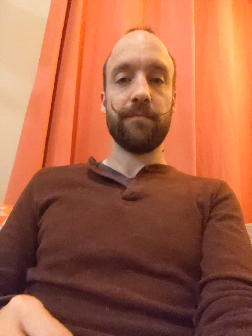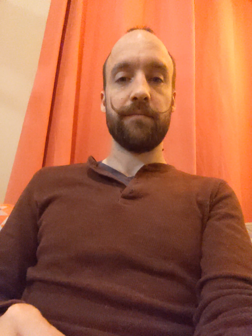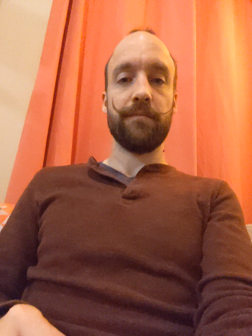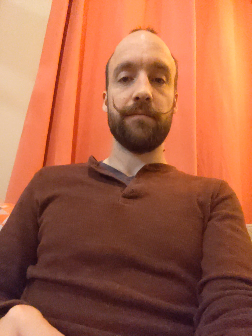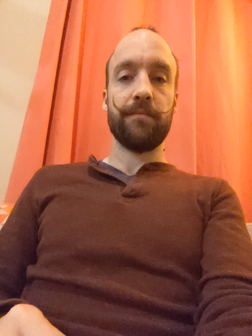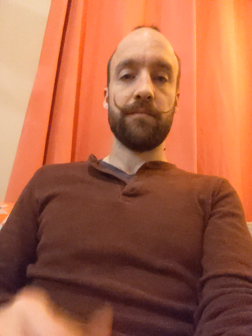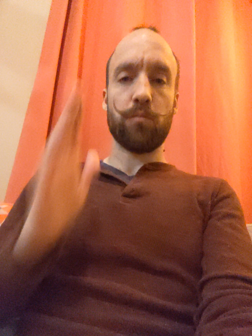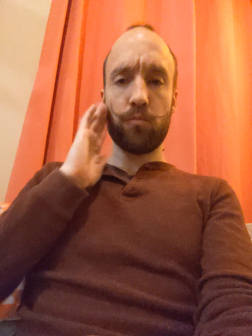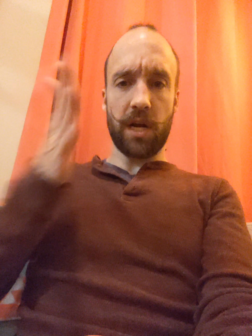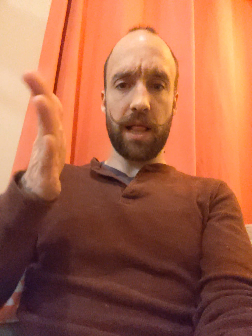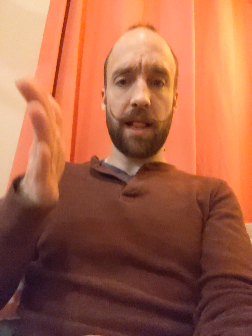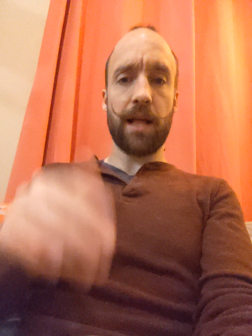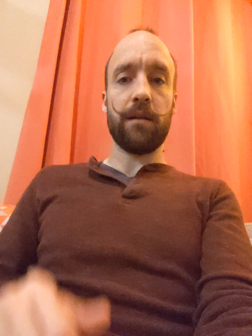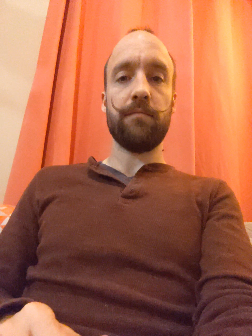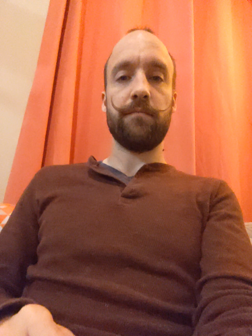will